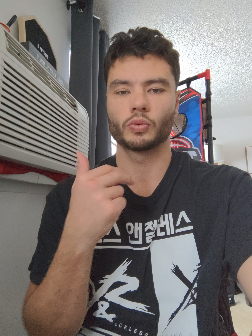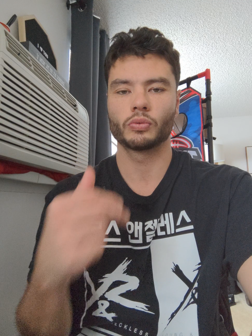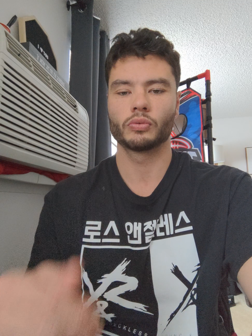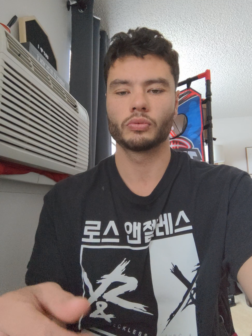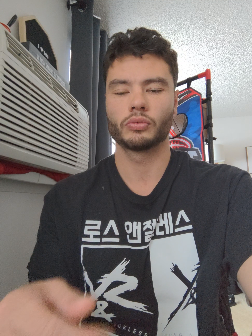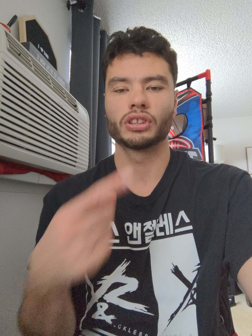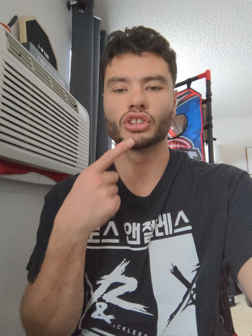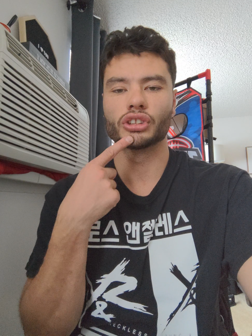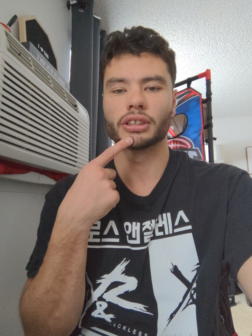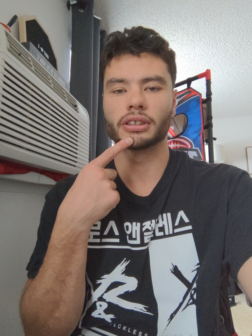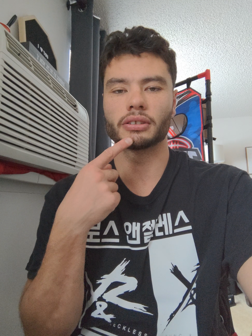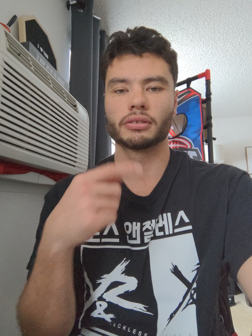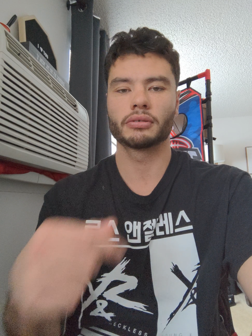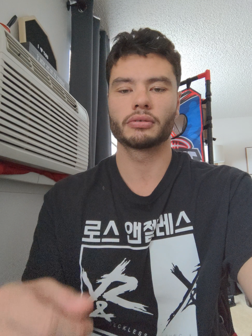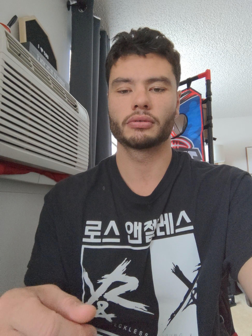chin